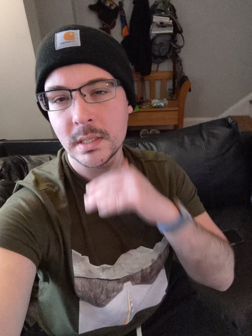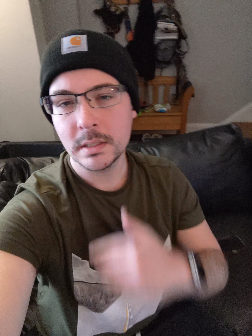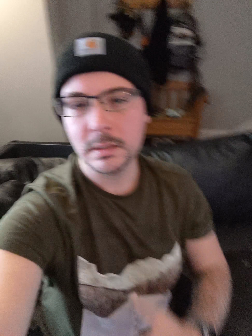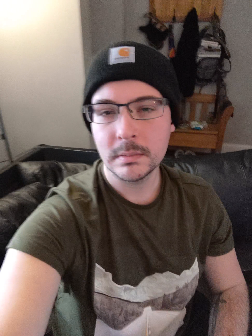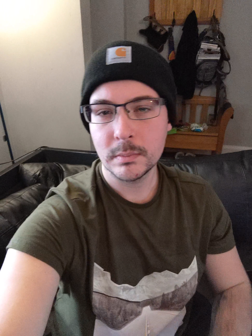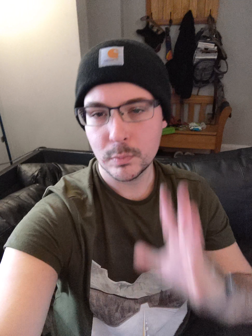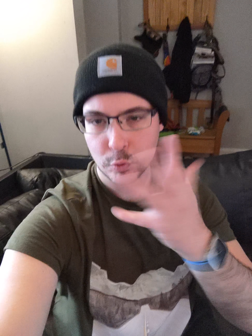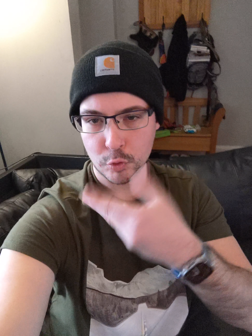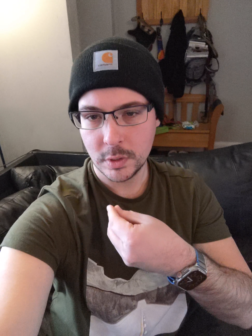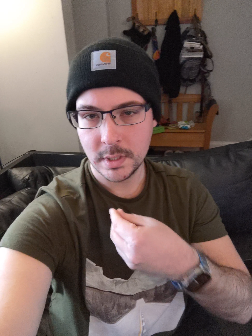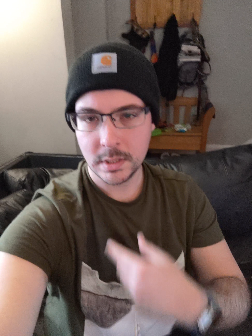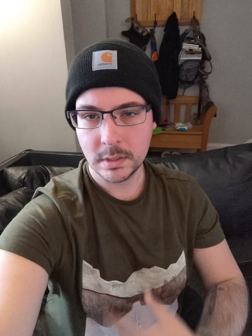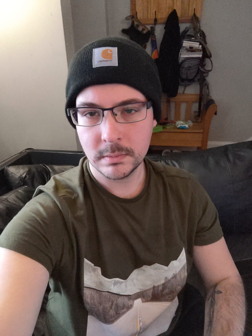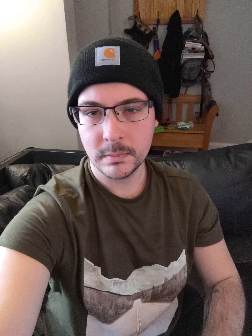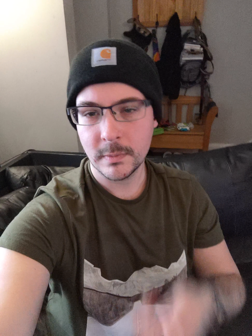pretty